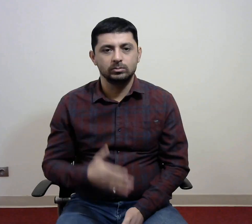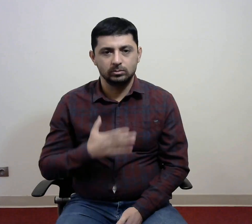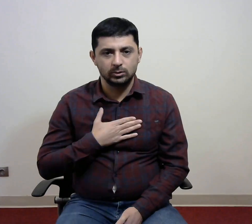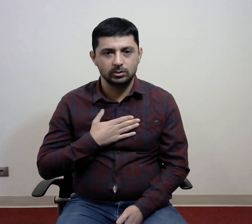mənə